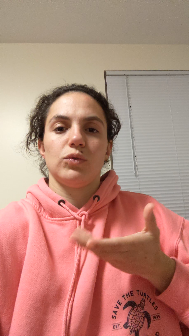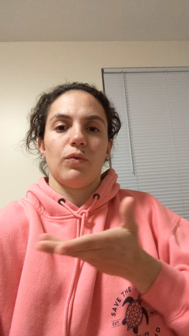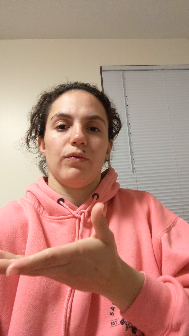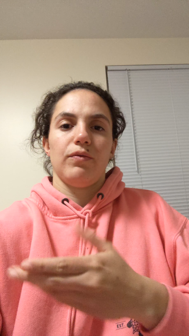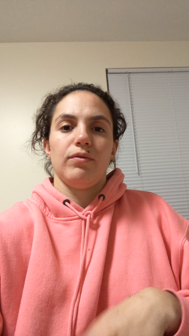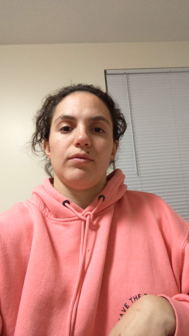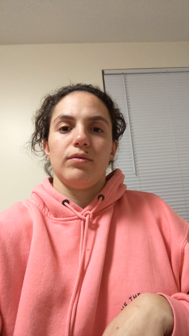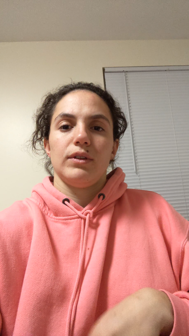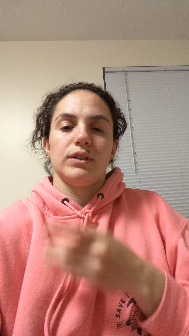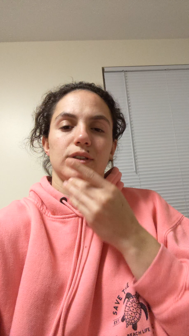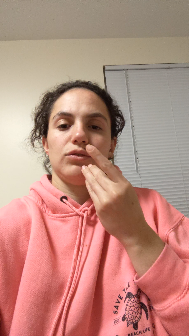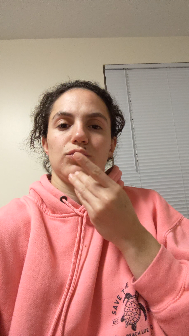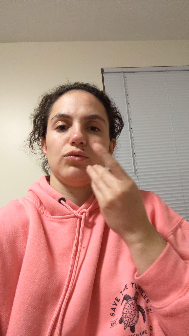dinner